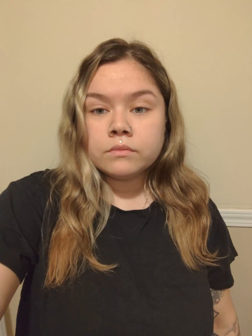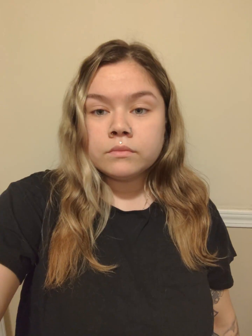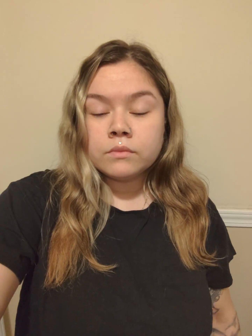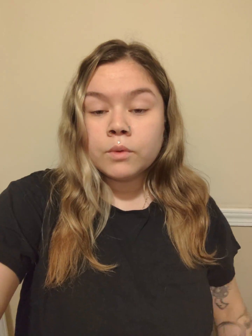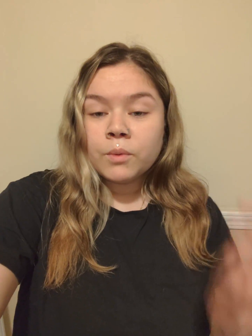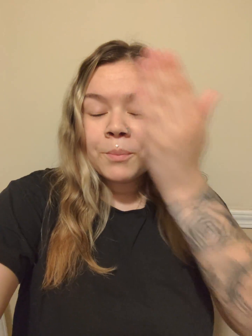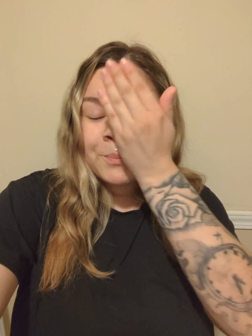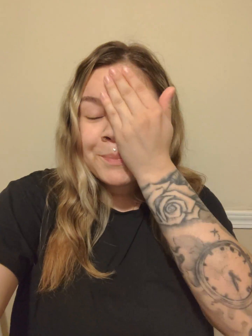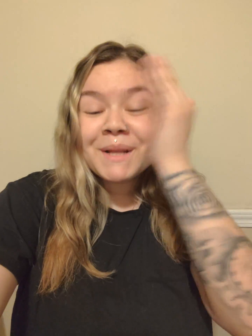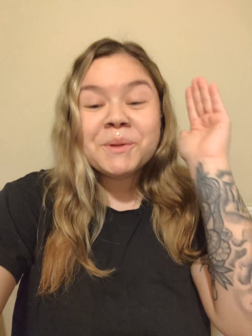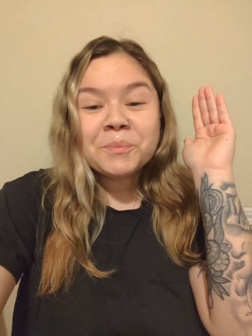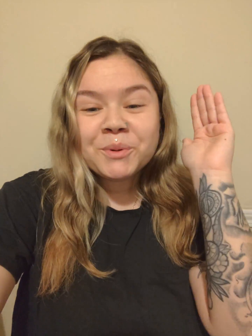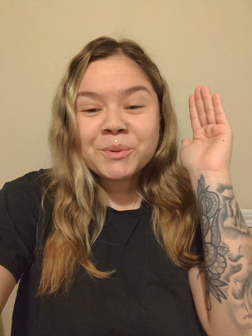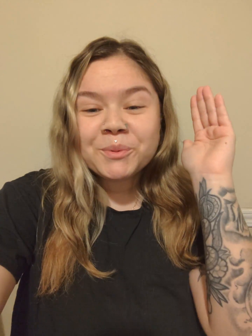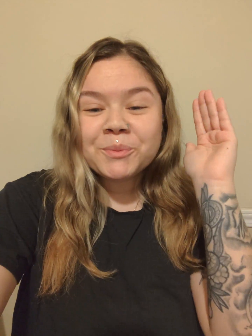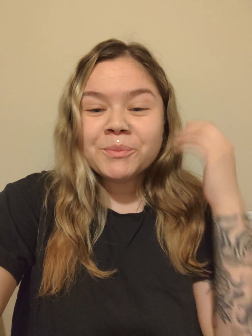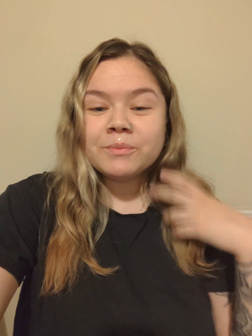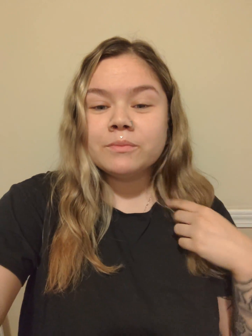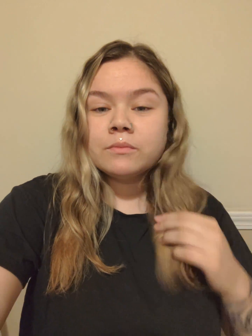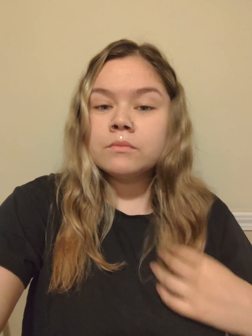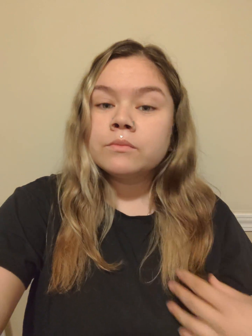peekaboo